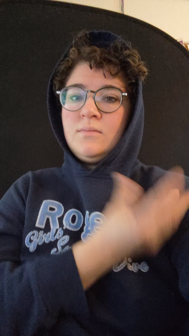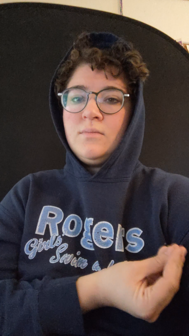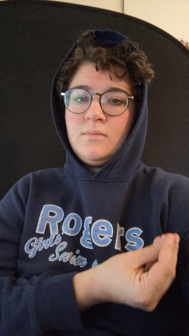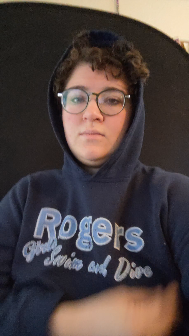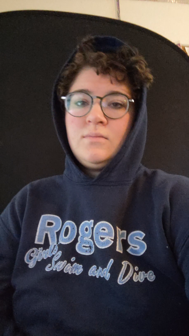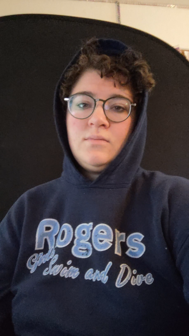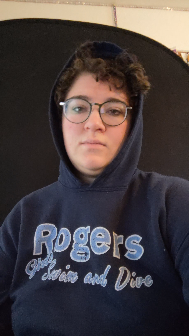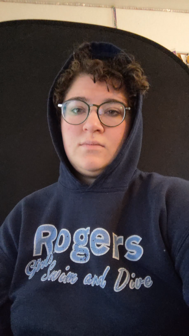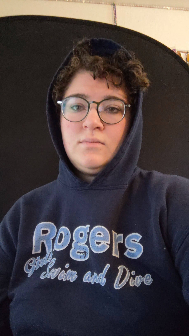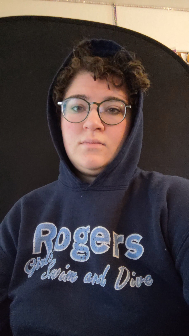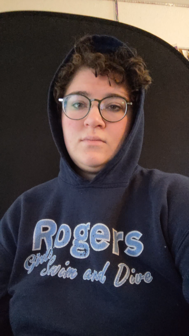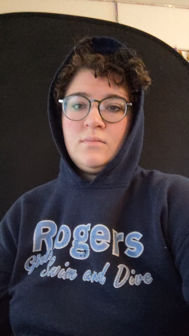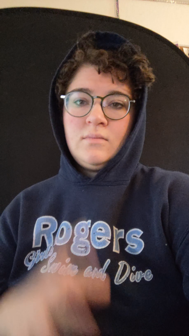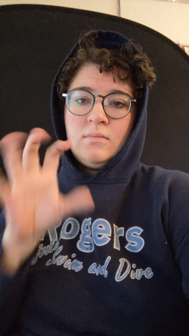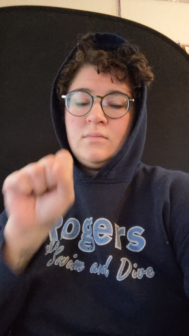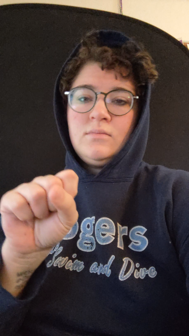catch